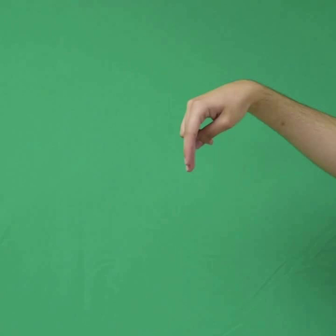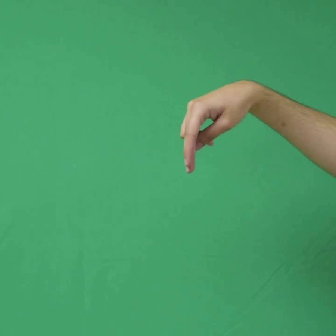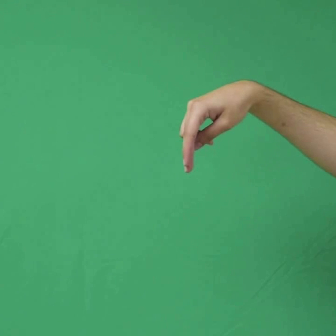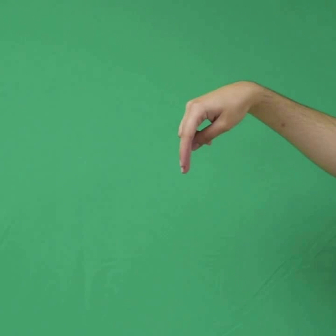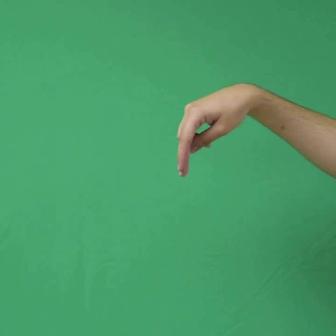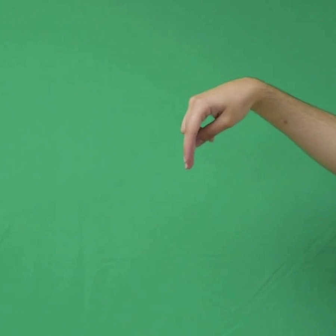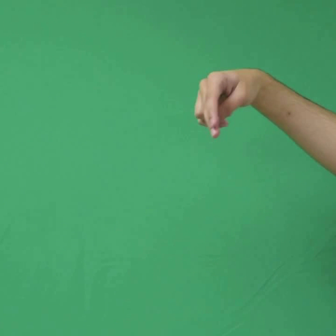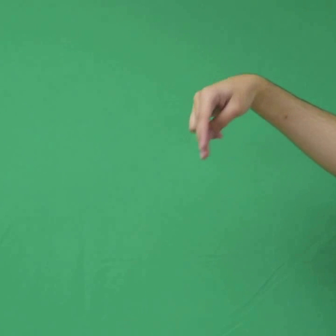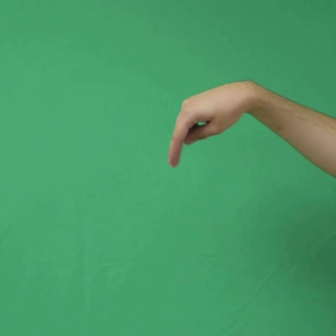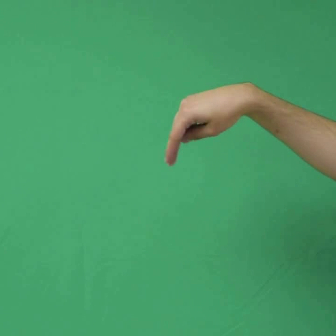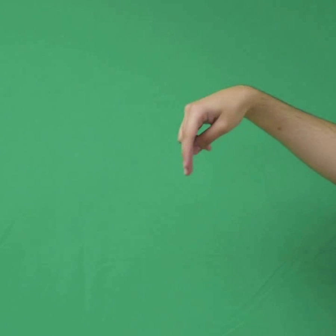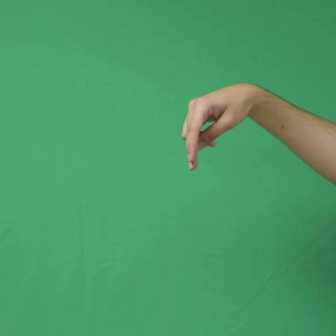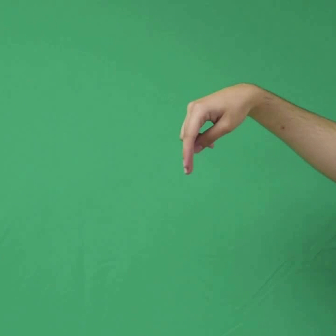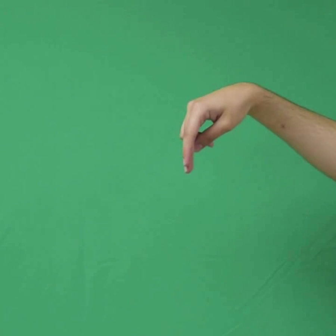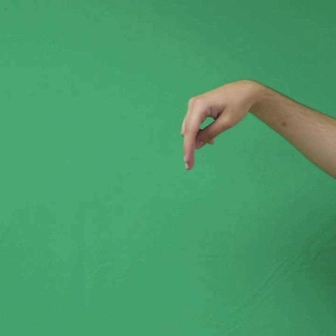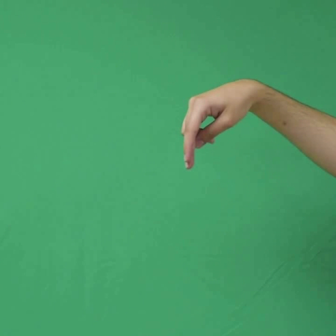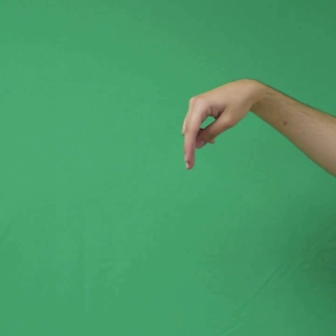Ñ